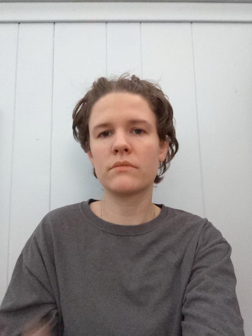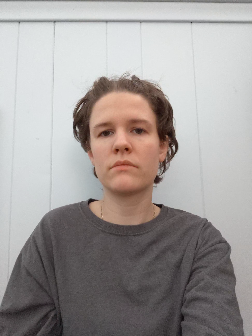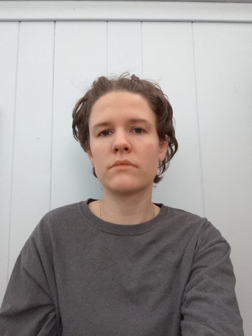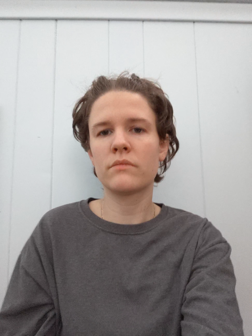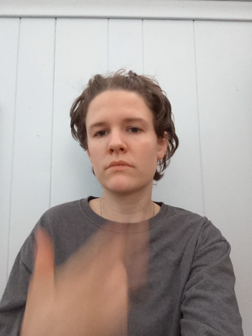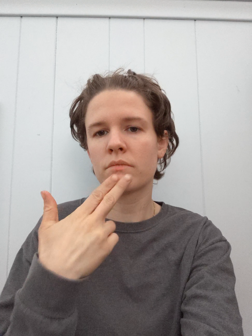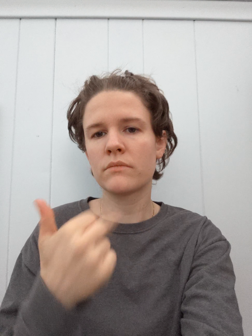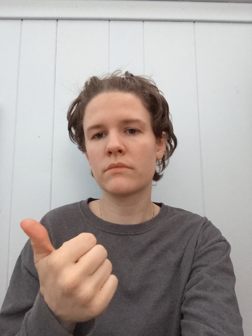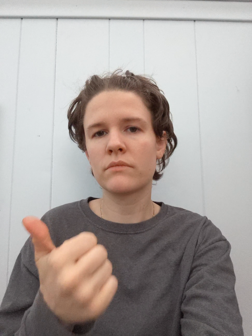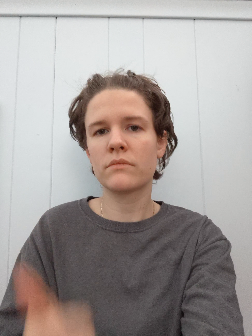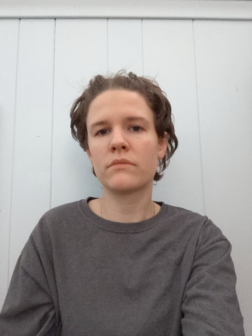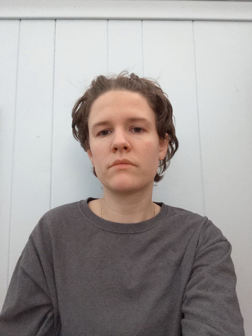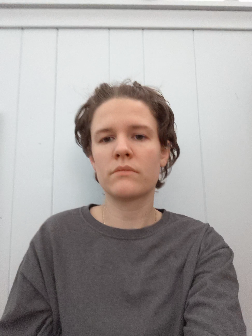cute